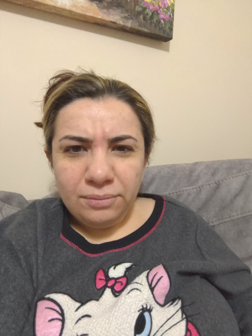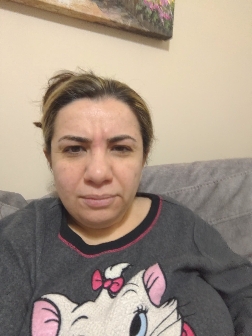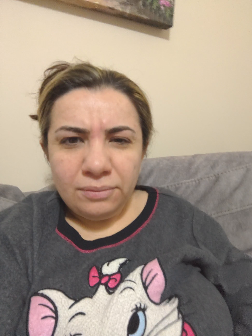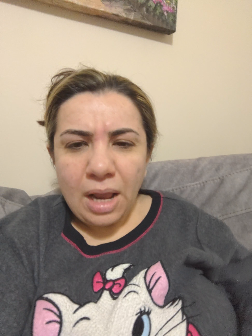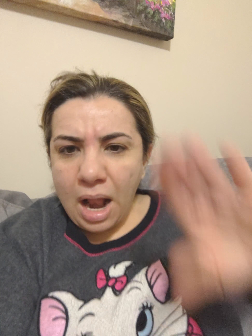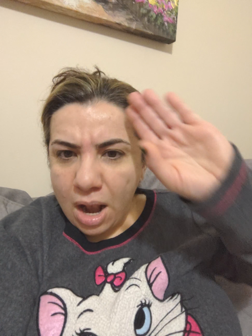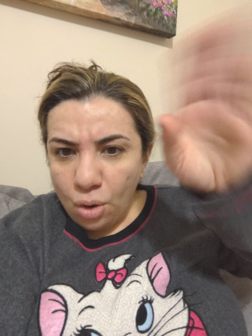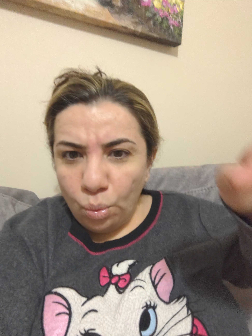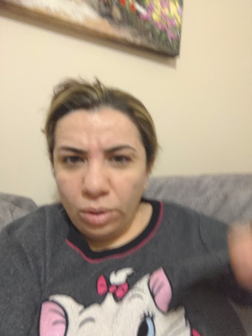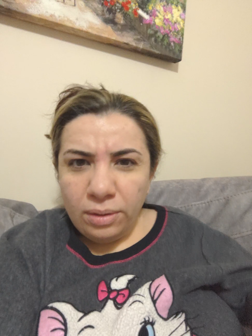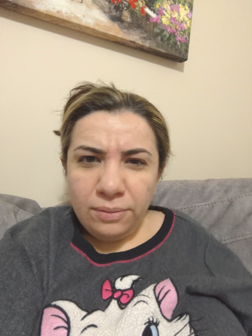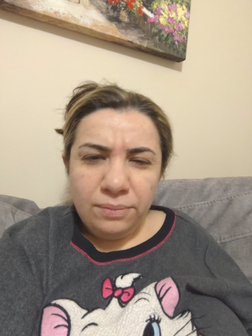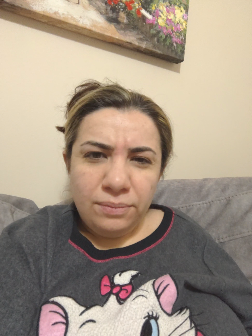hello